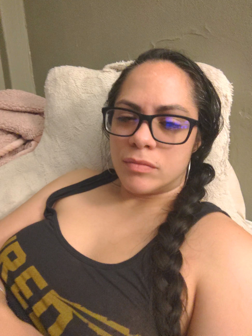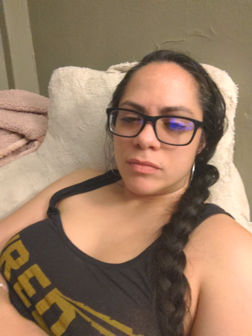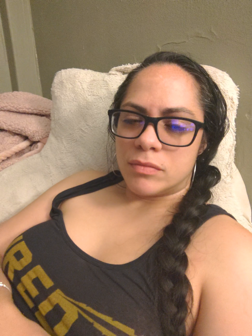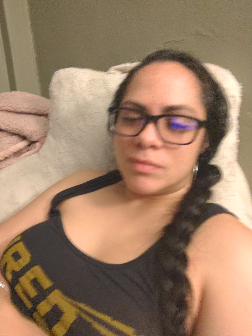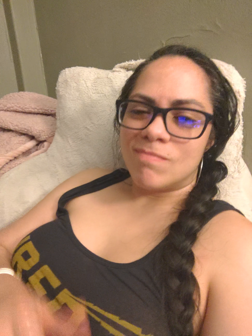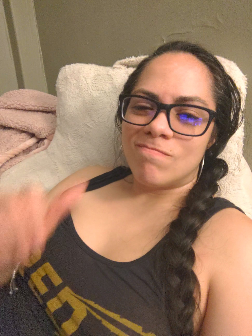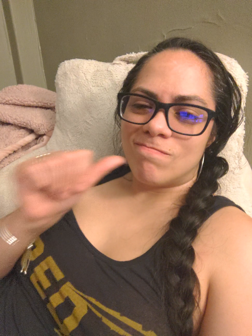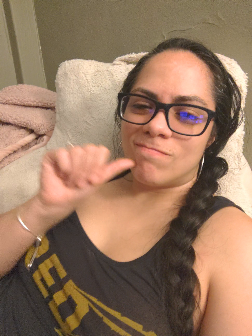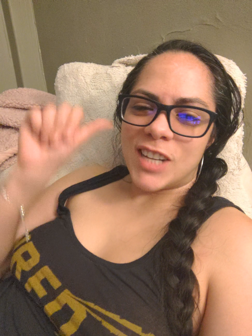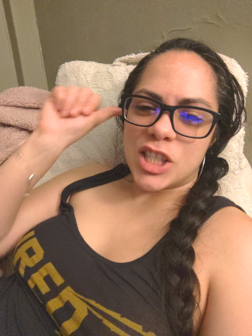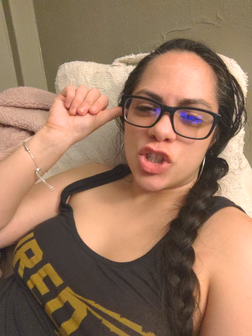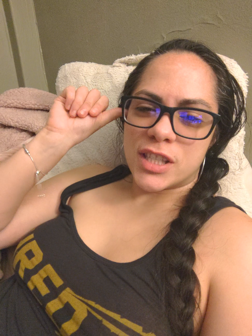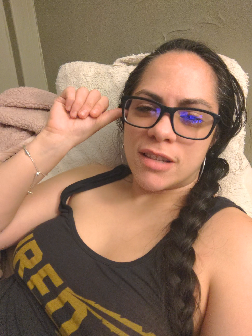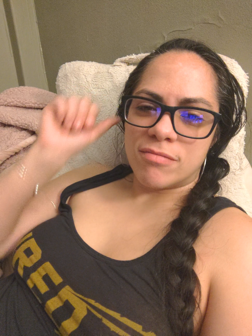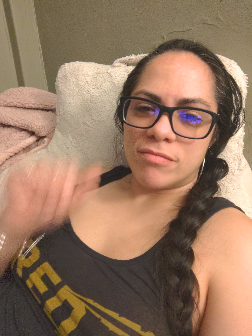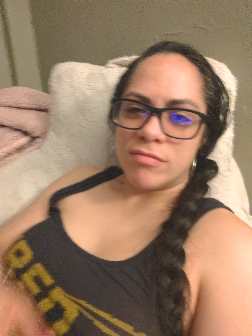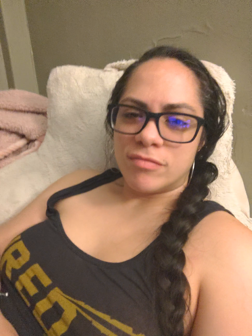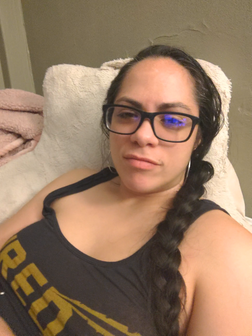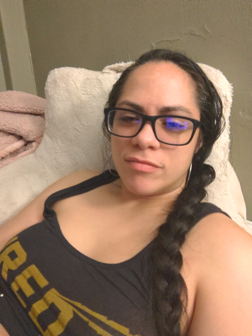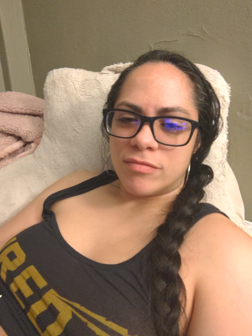yesterday